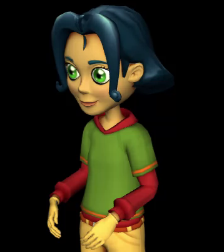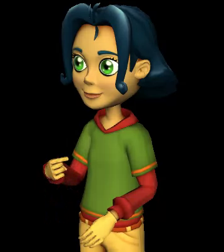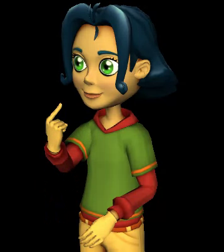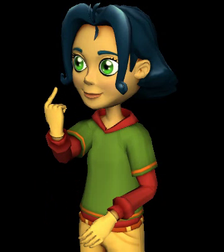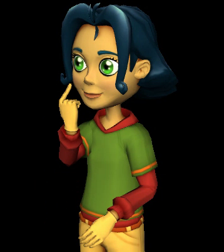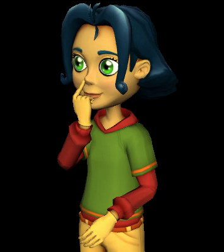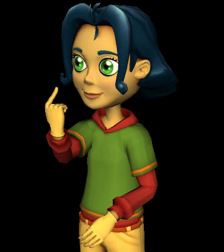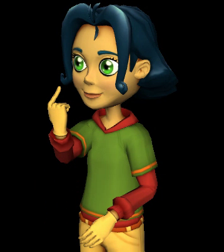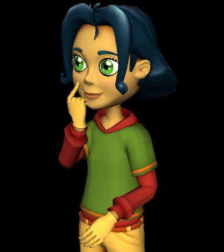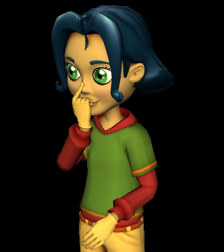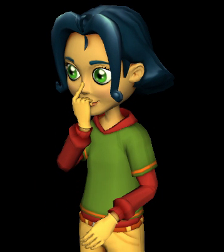أنف